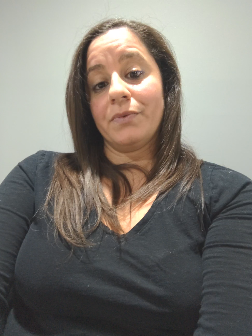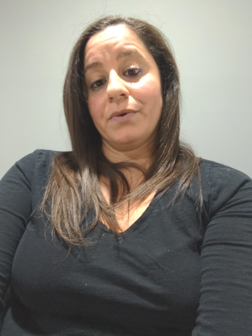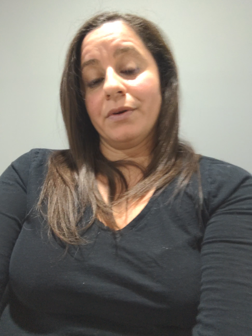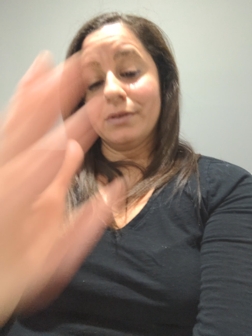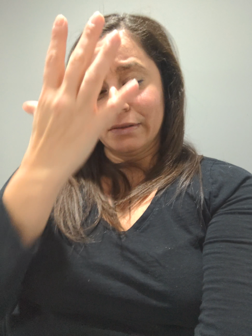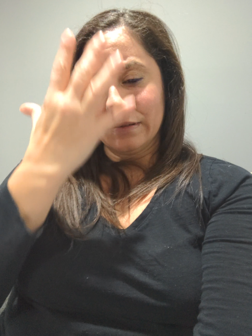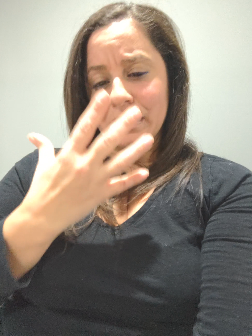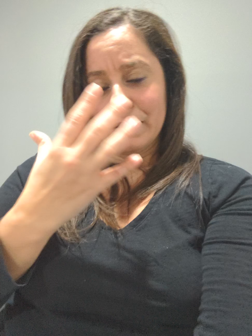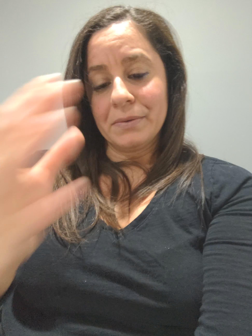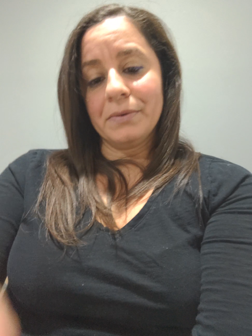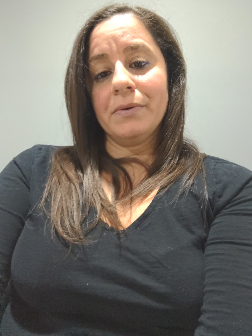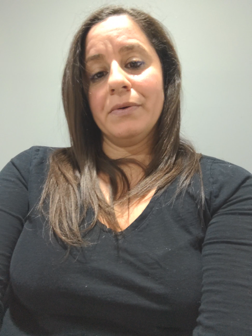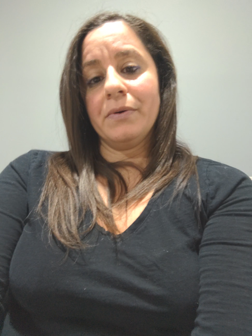sad